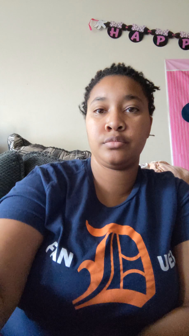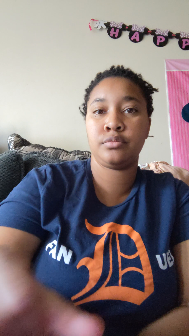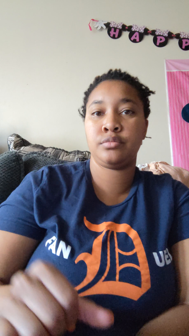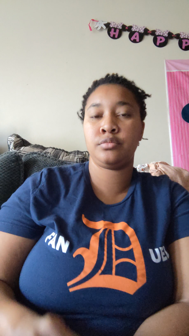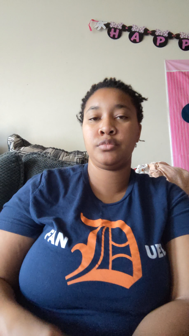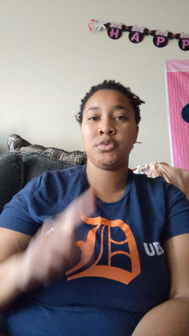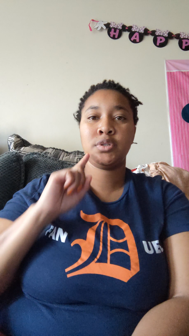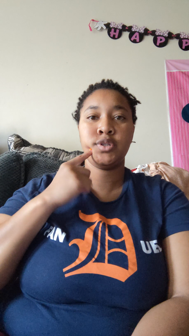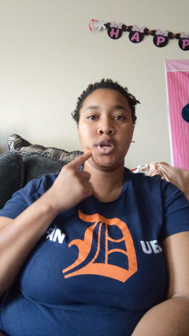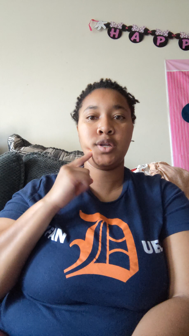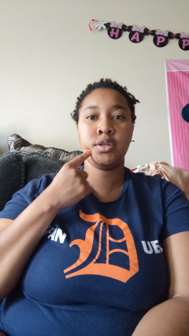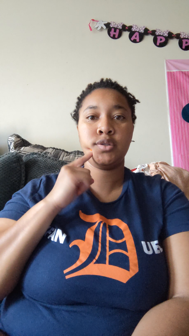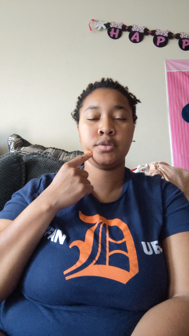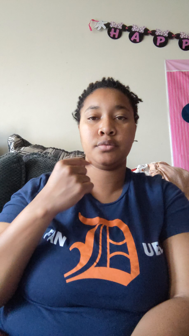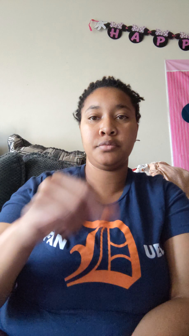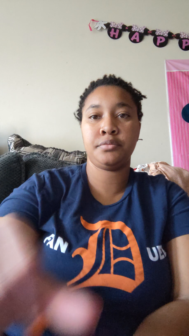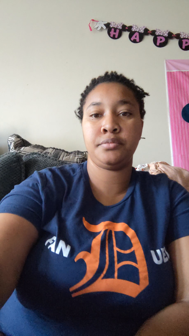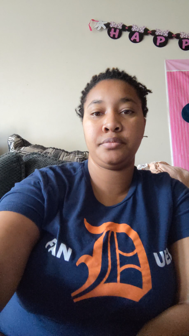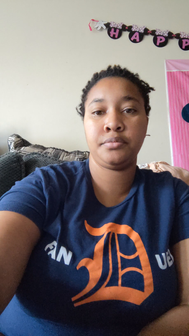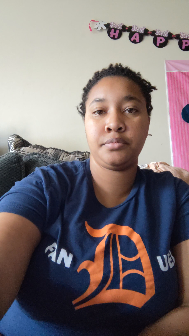candy